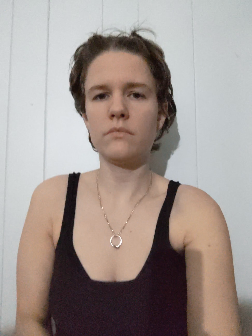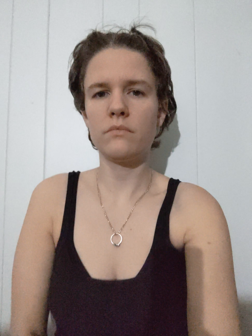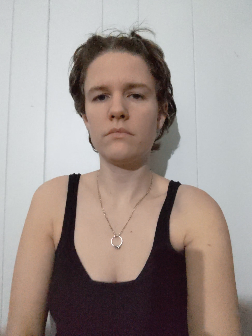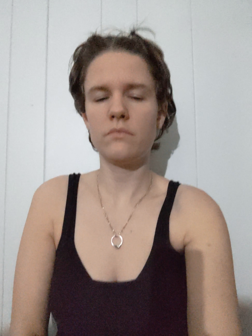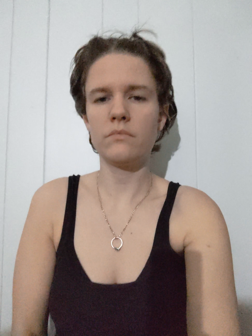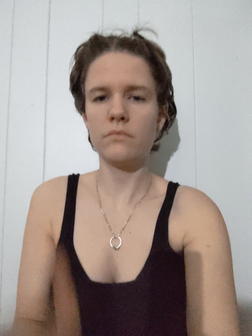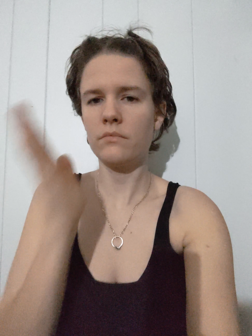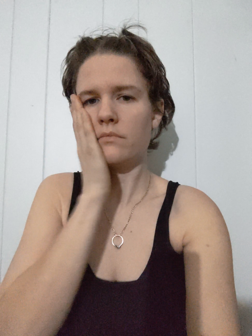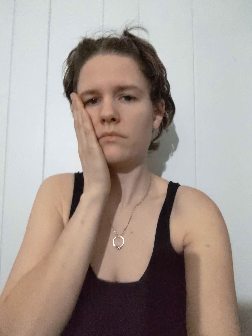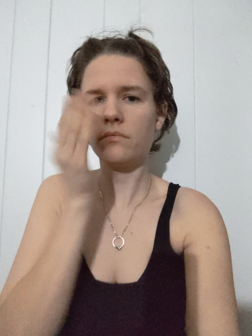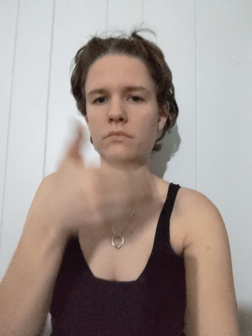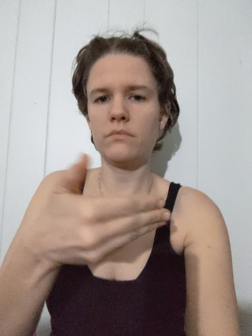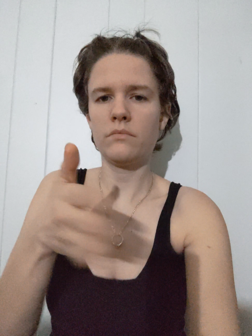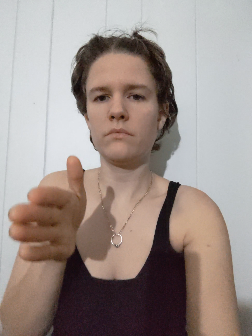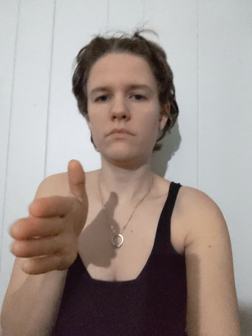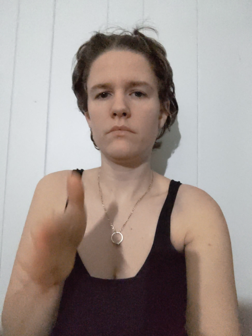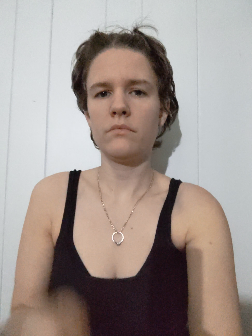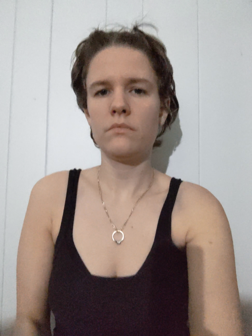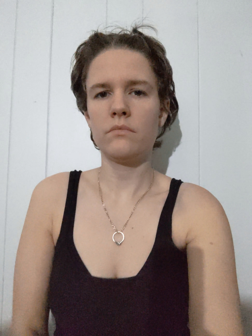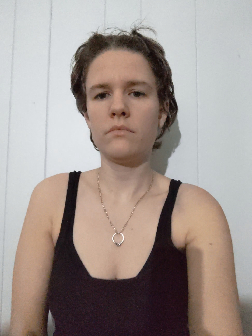bedroom